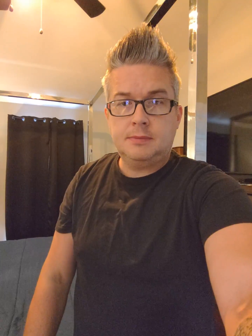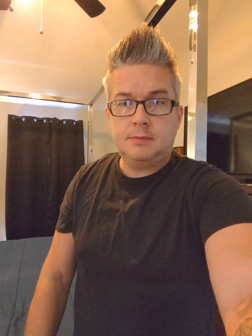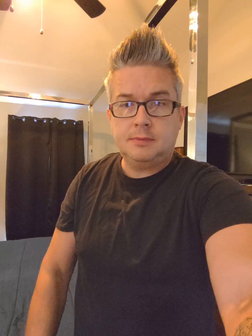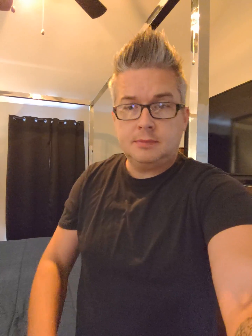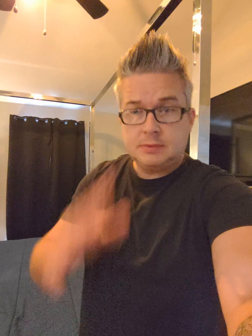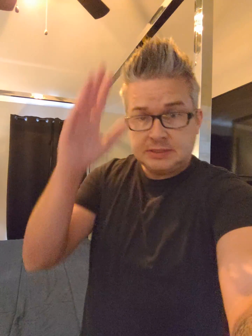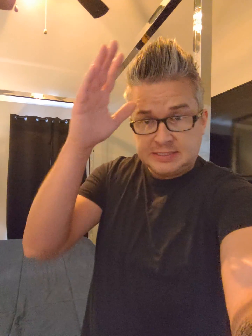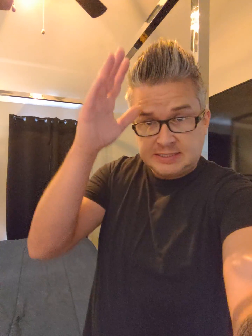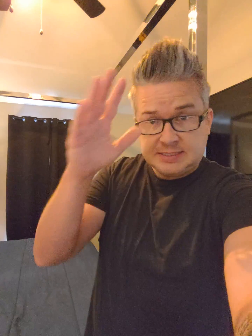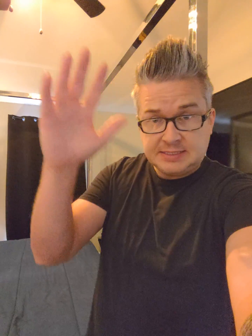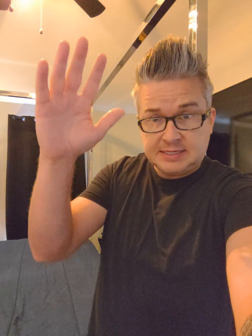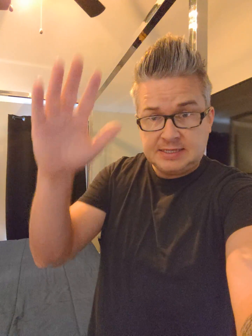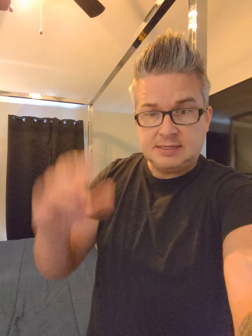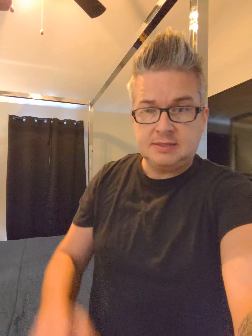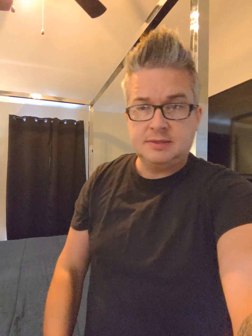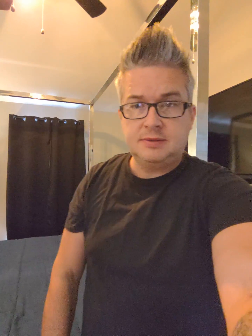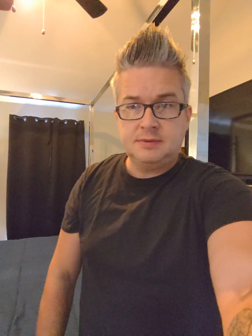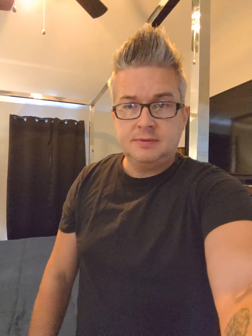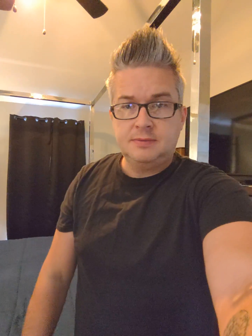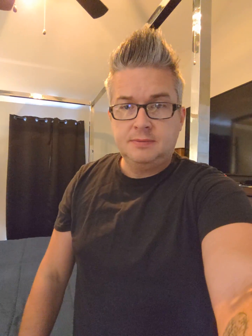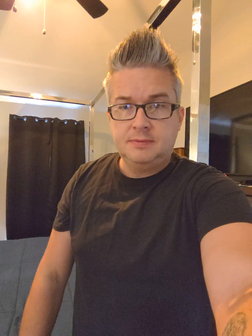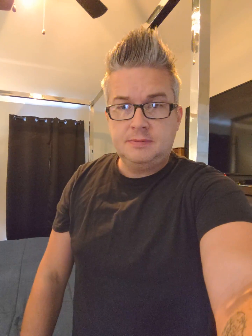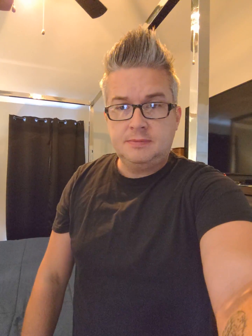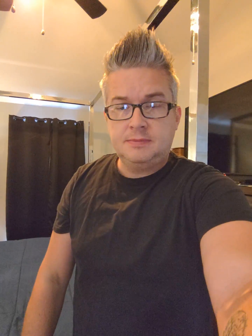deer